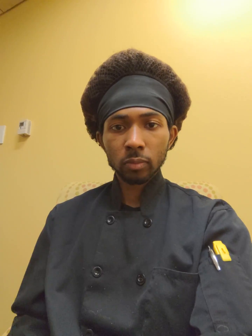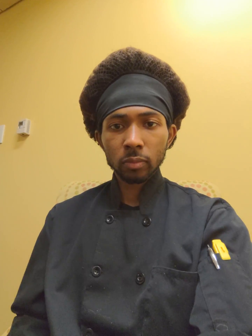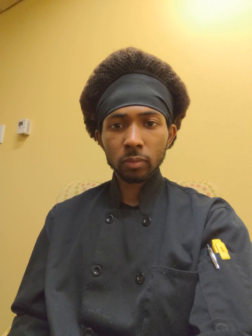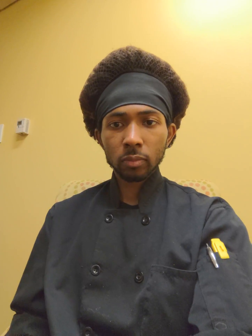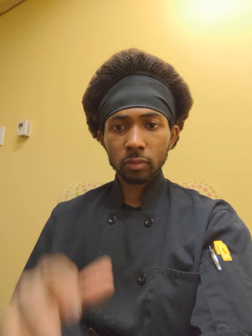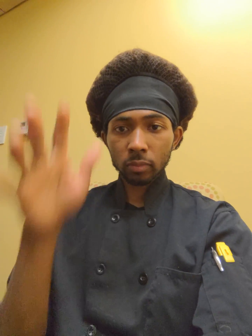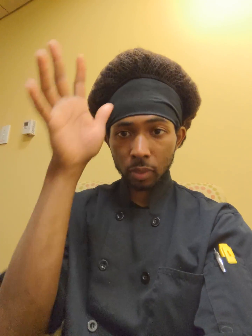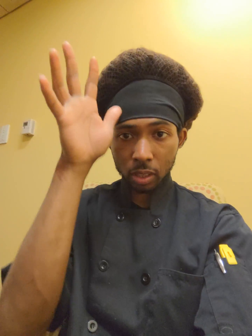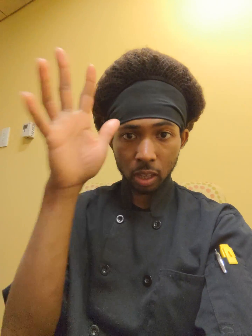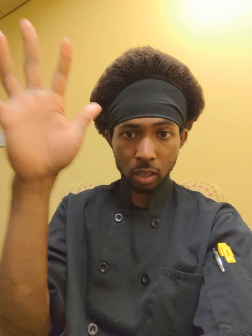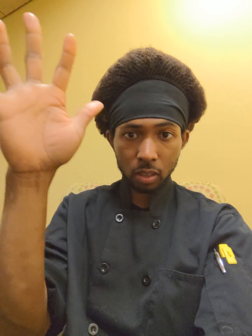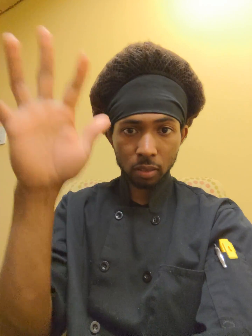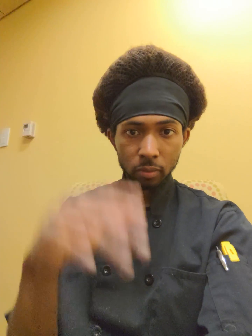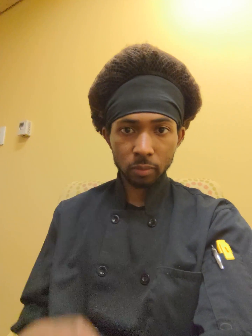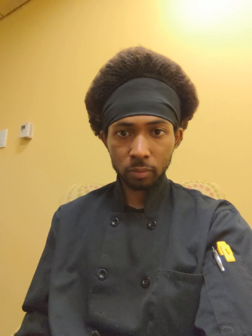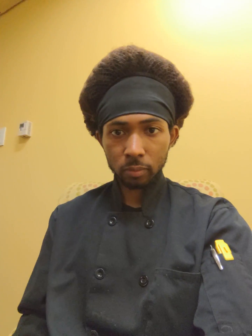deer